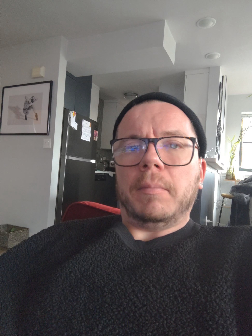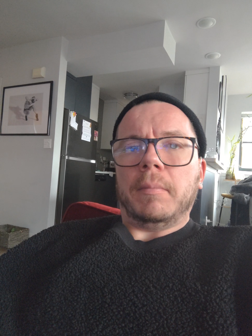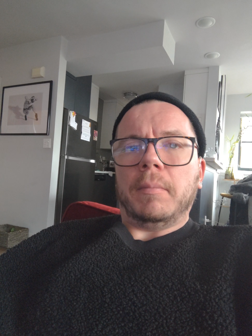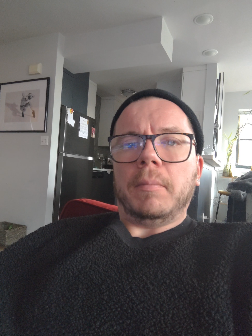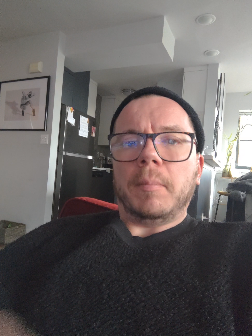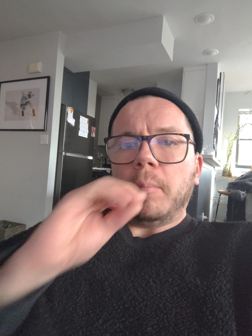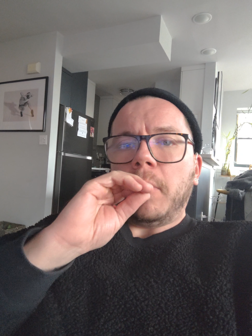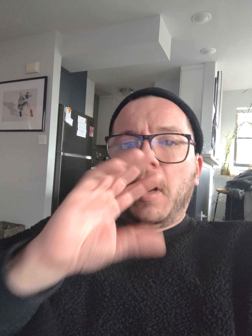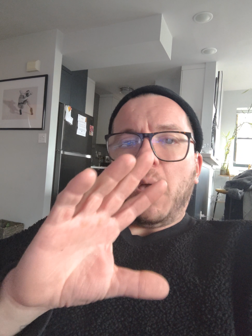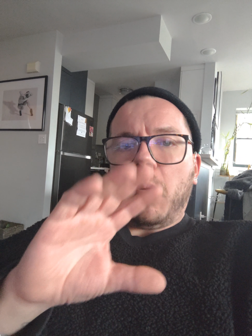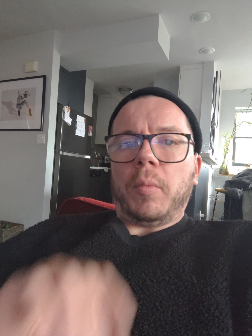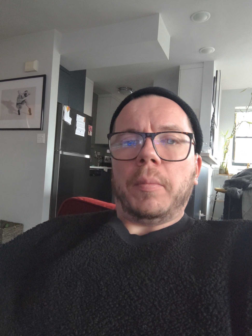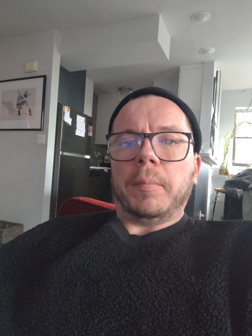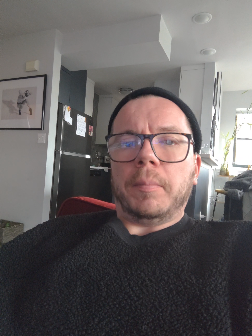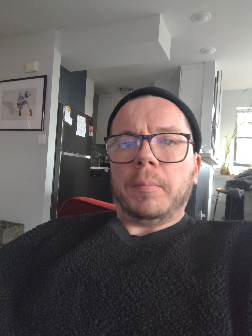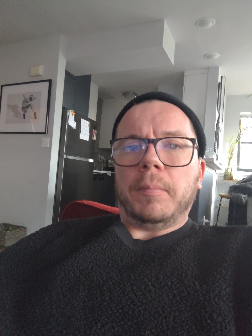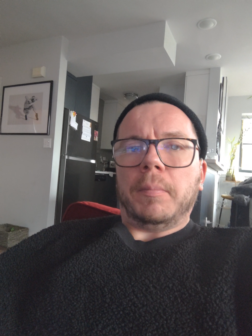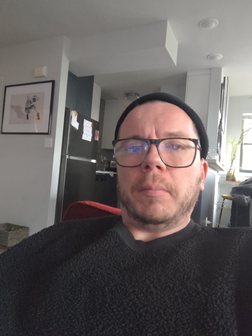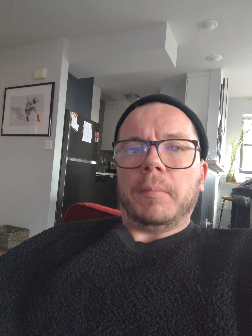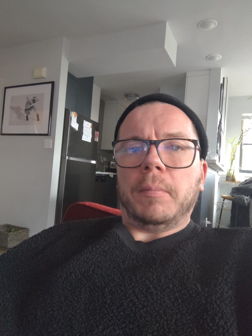blow